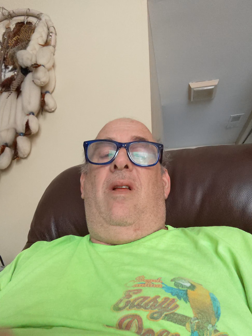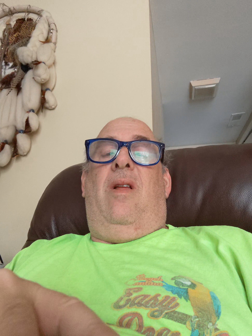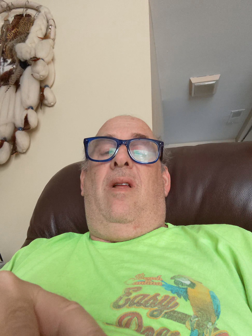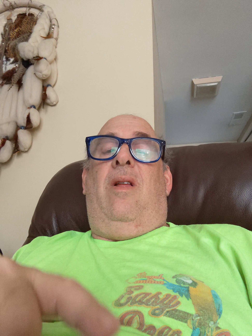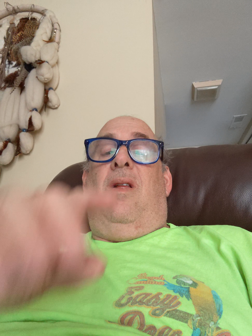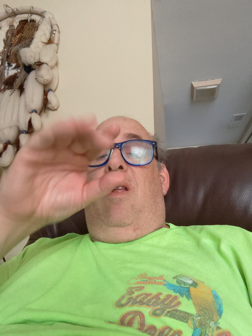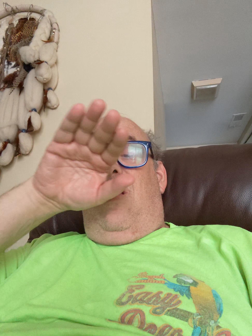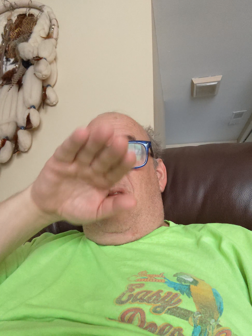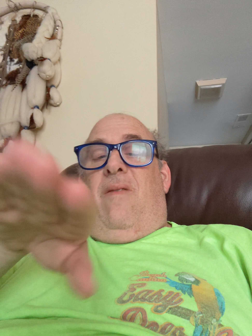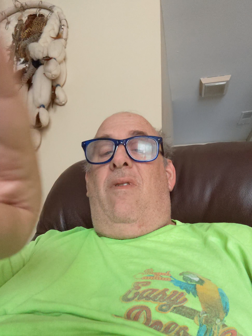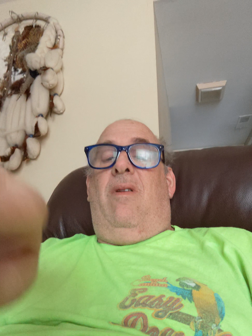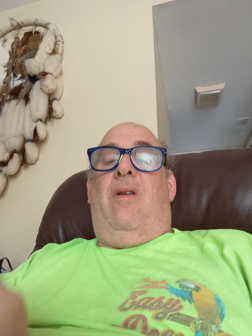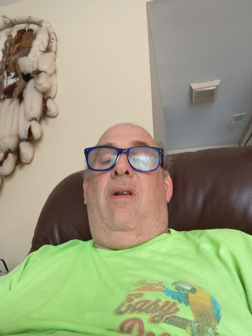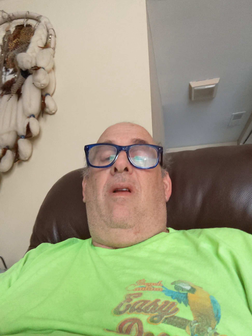elephant